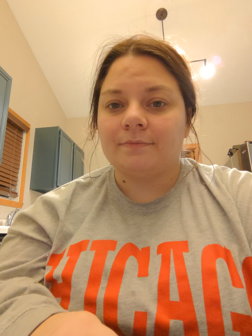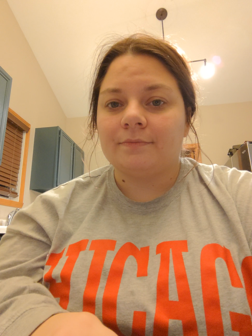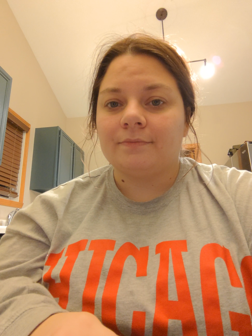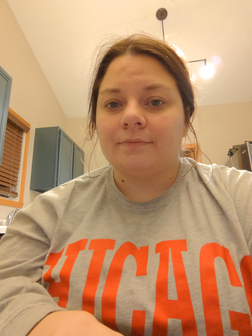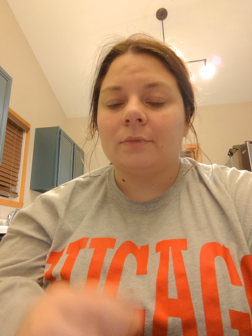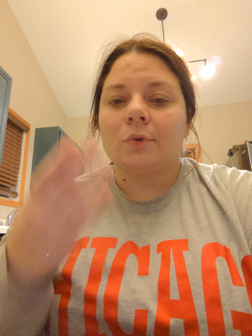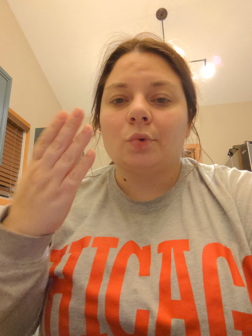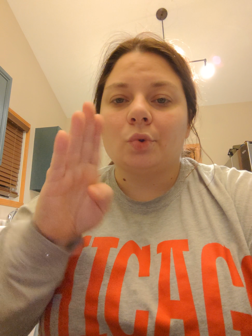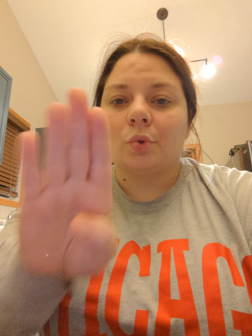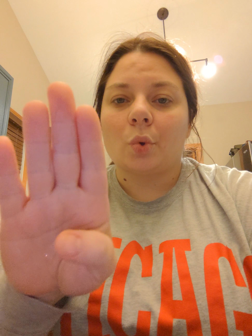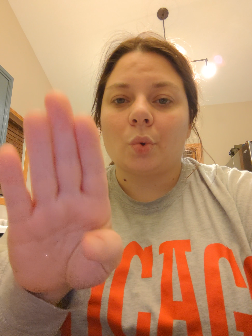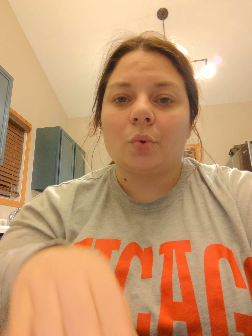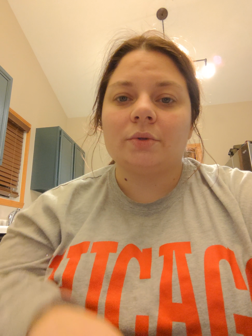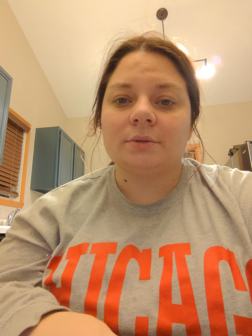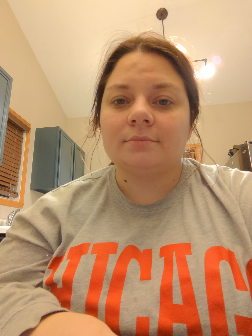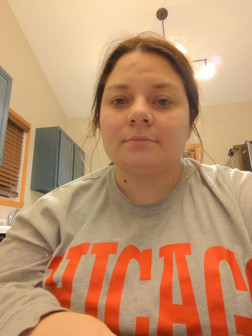close